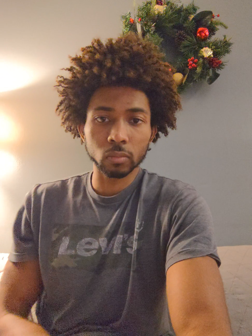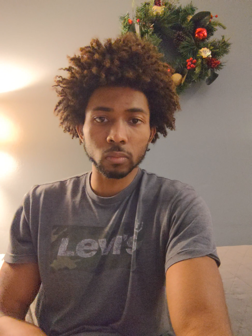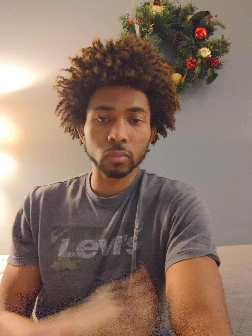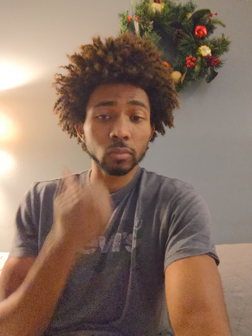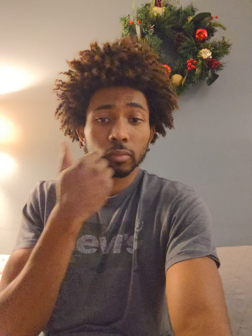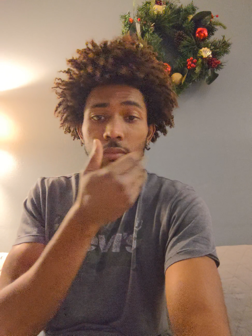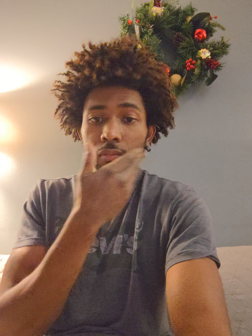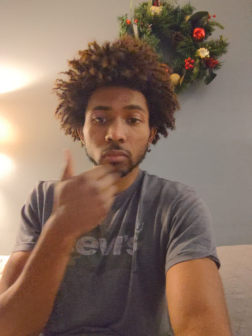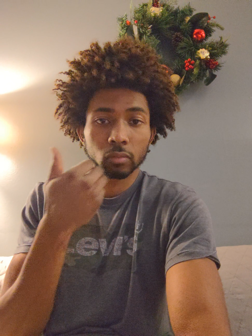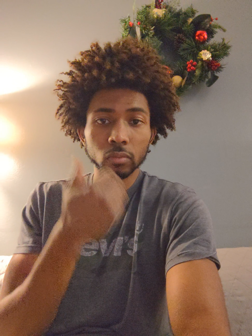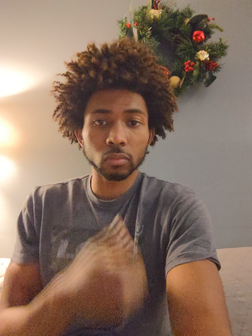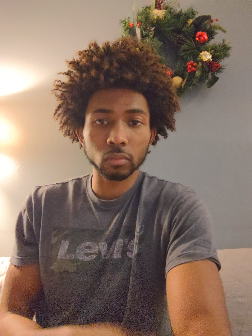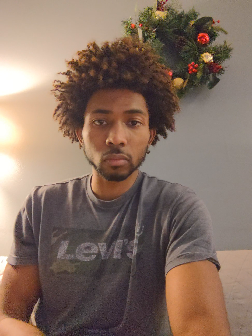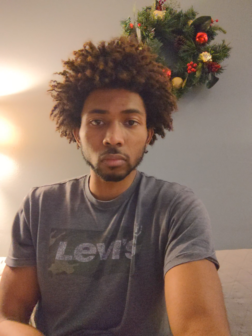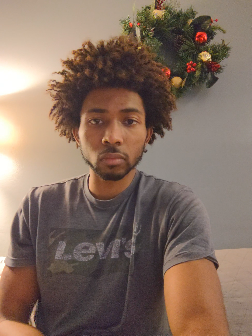napkin